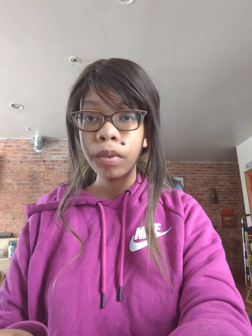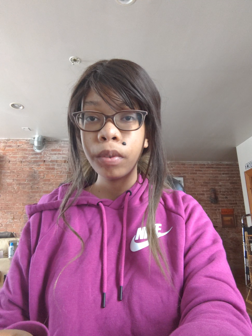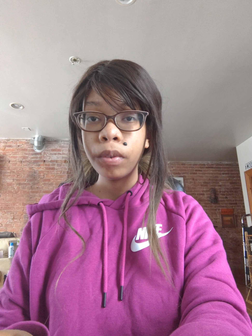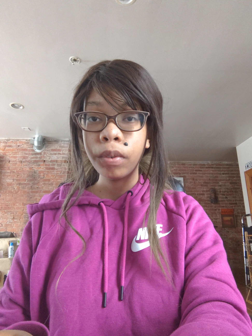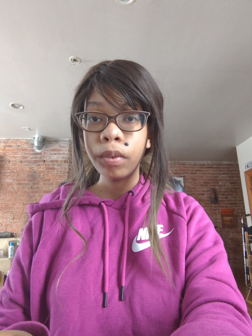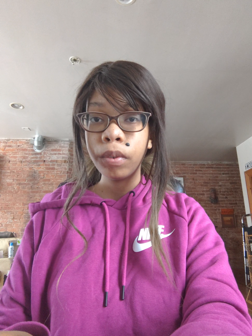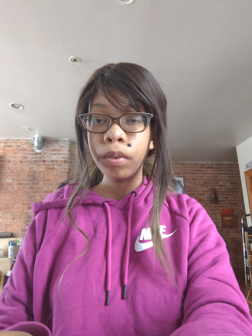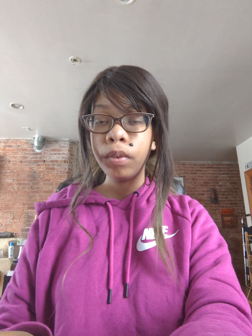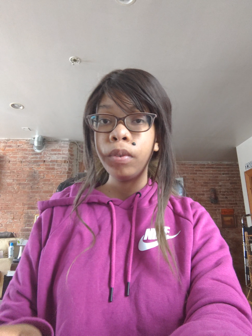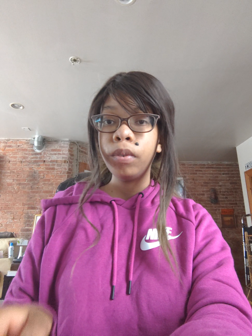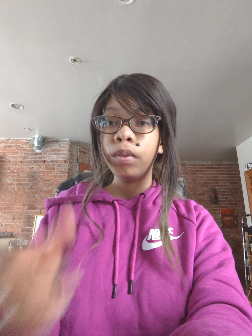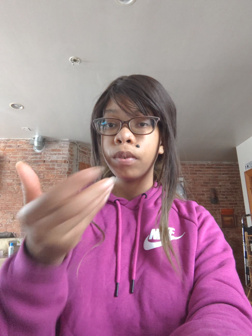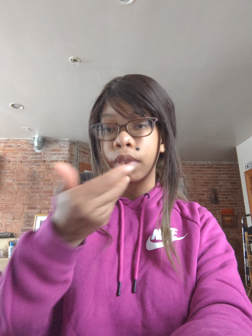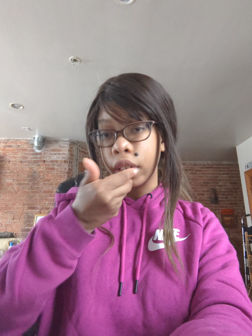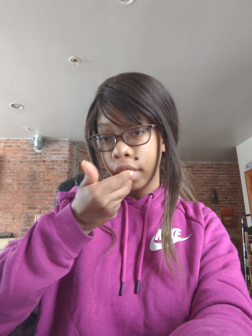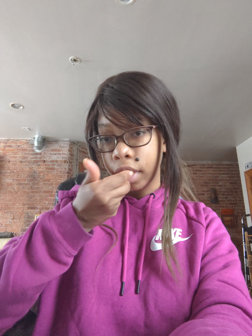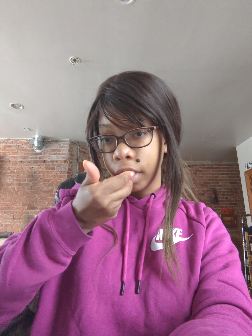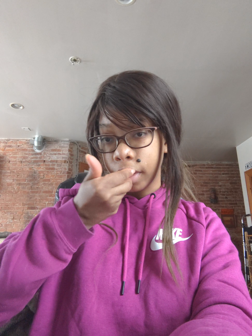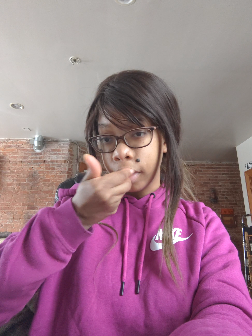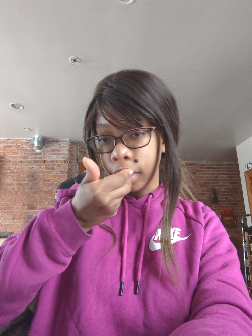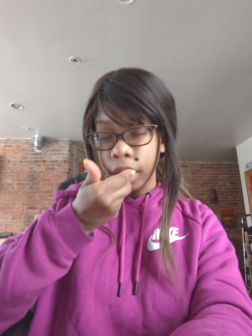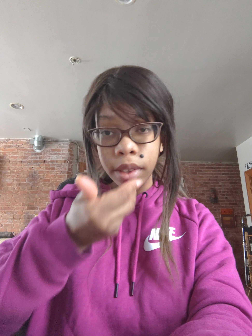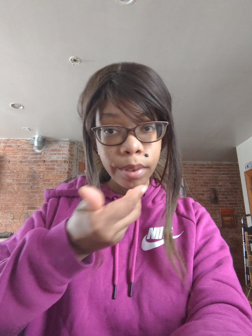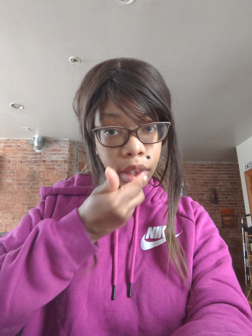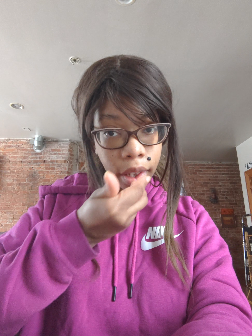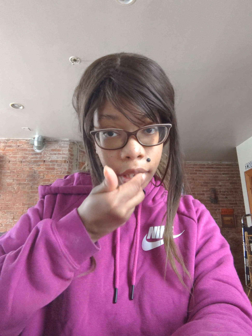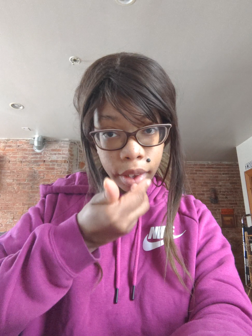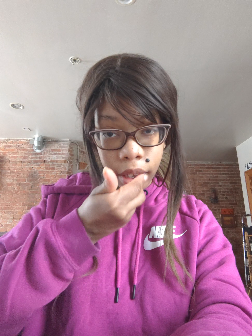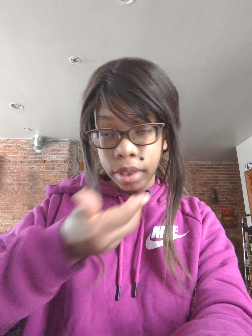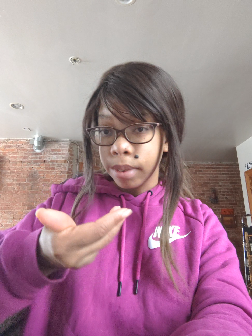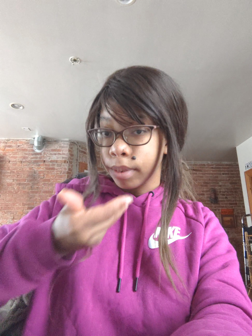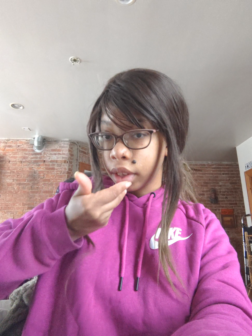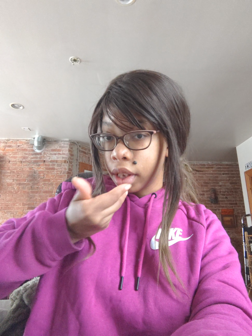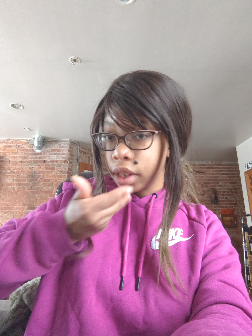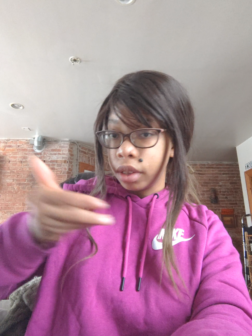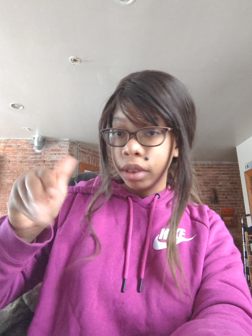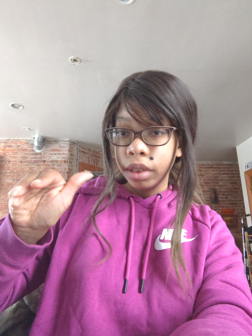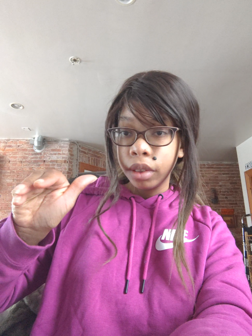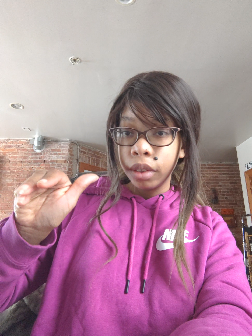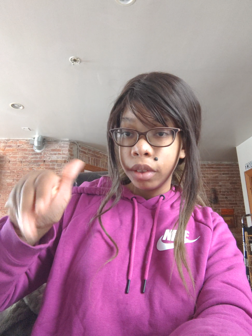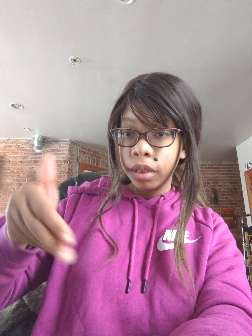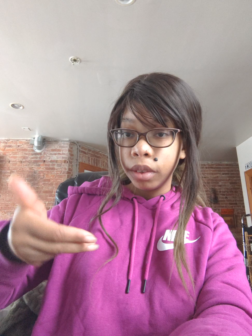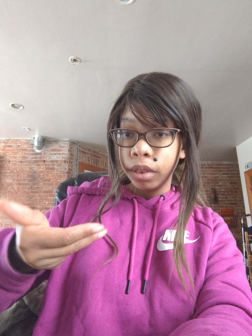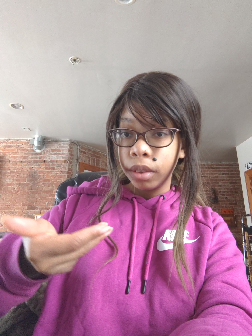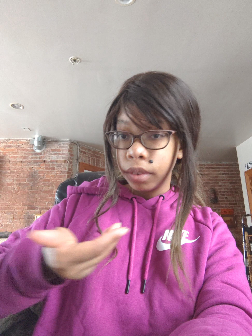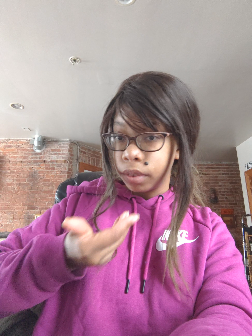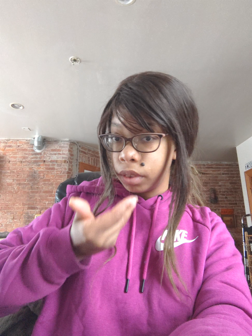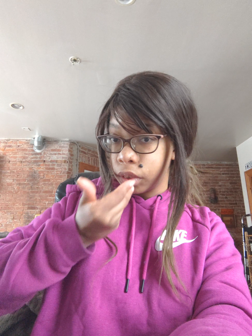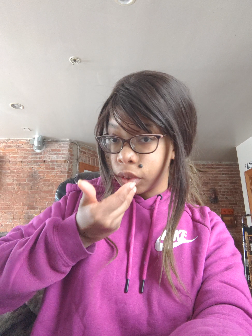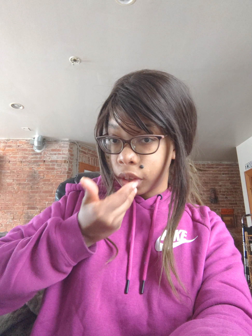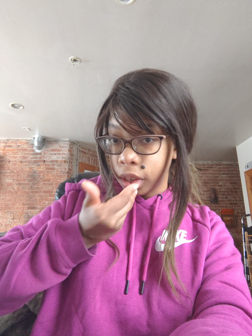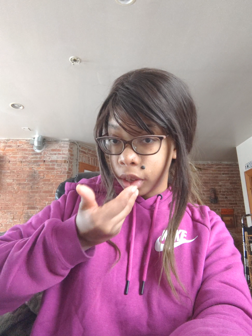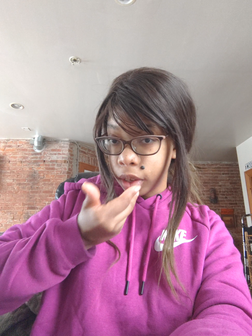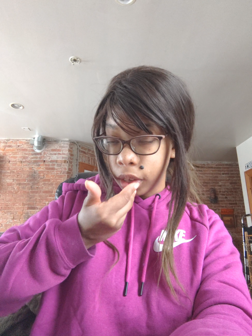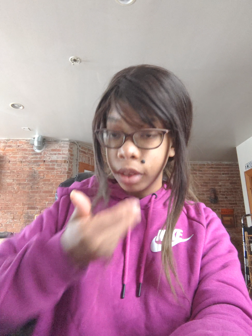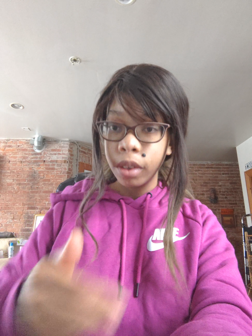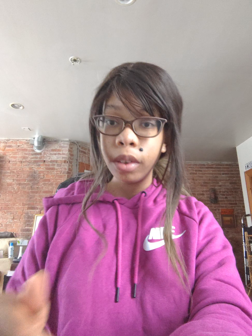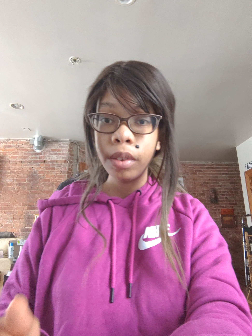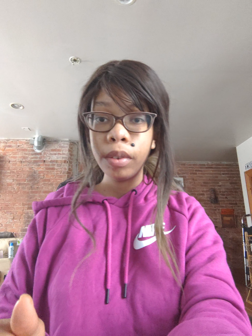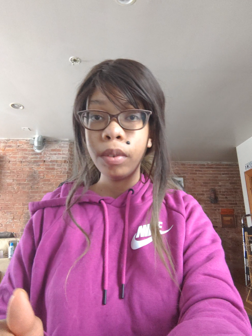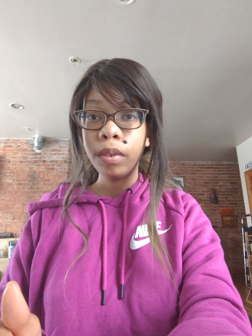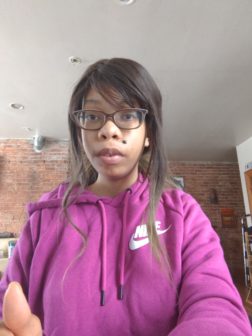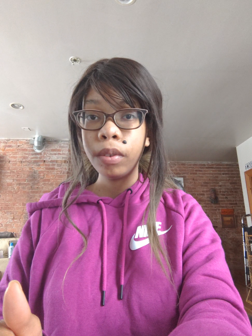pizza